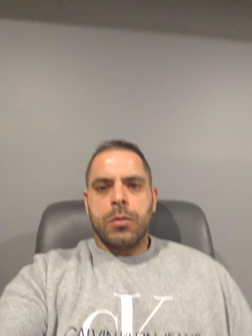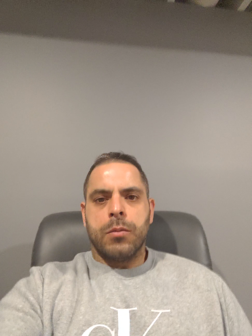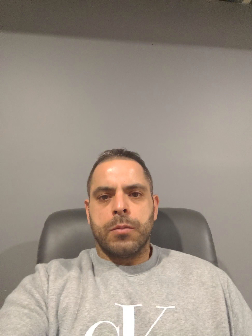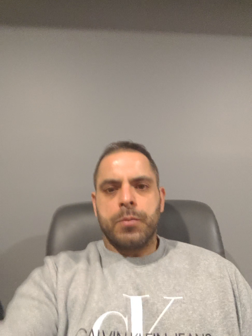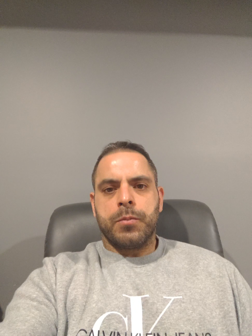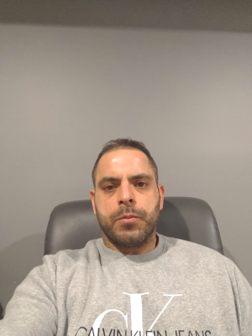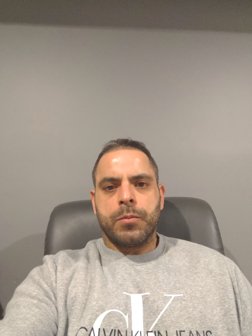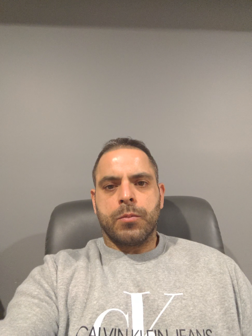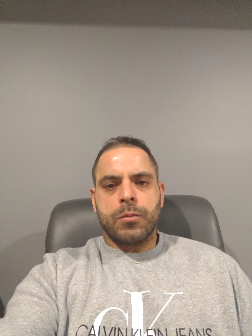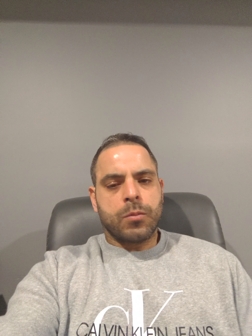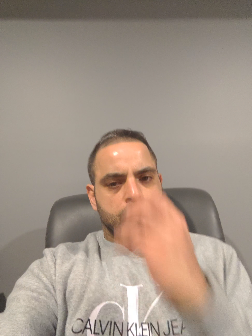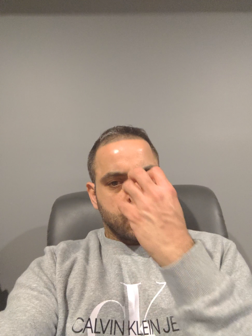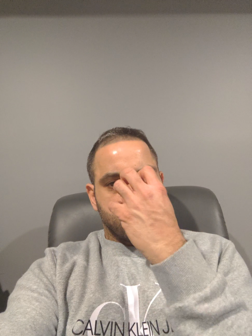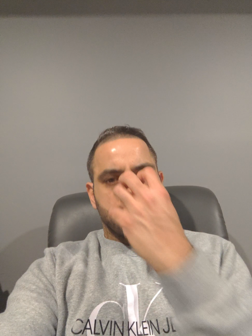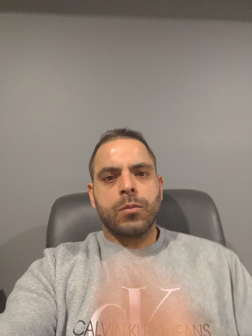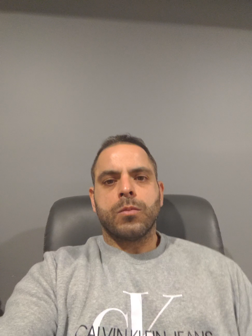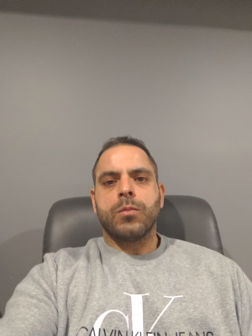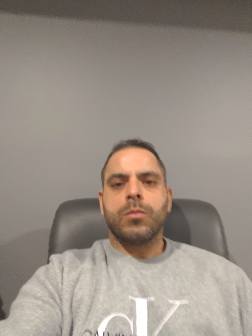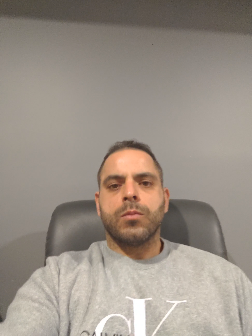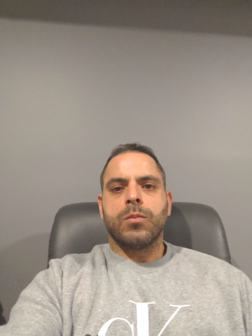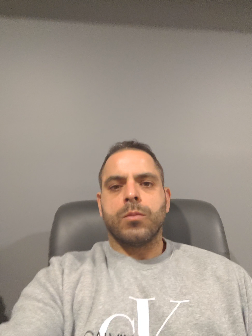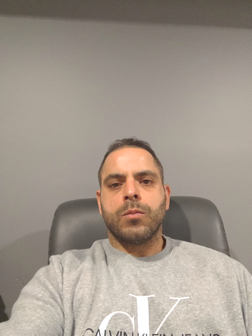clown